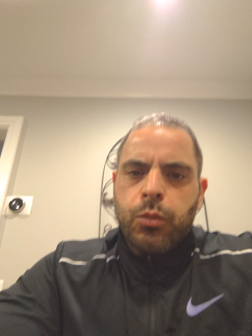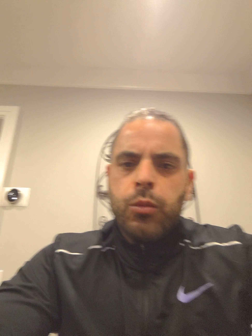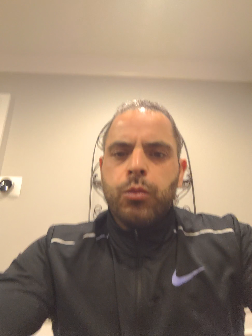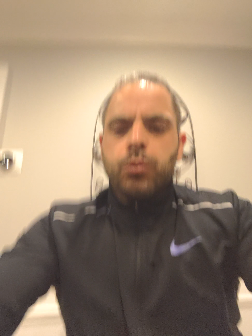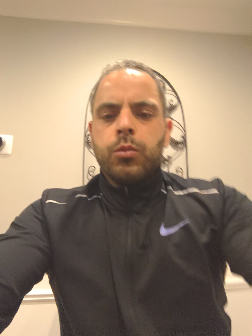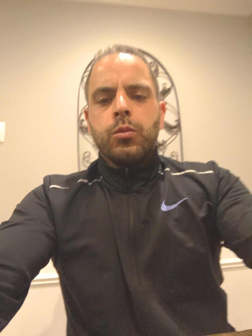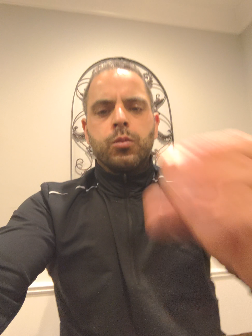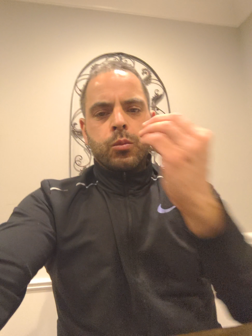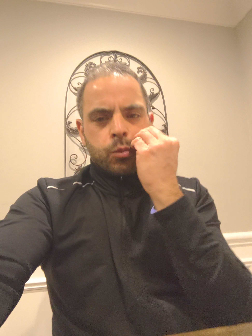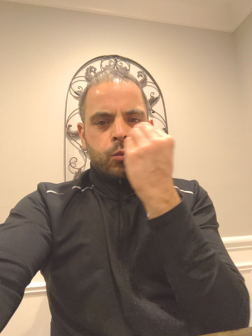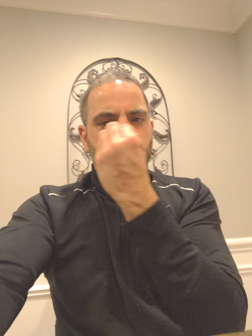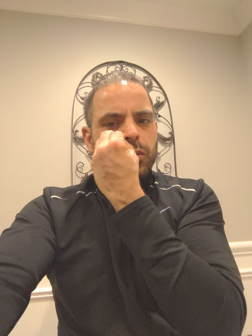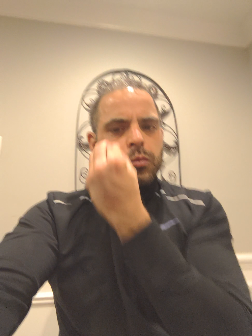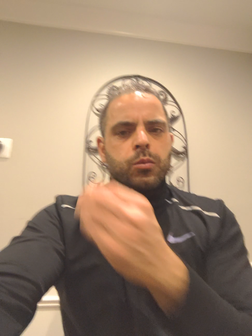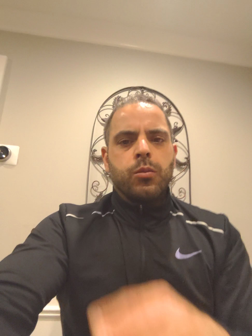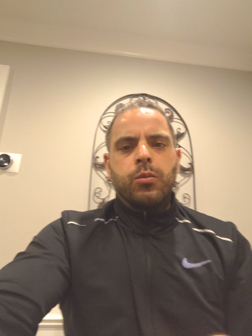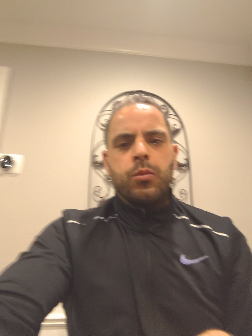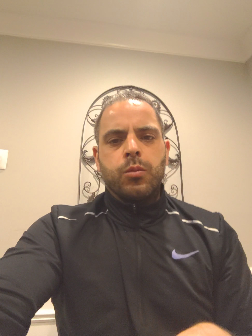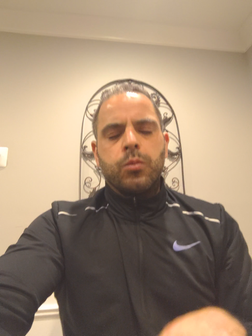flower